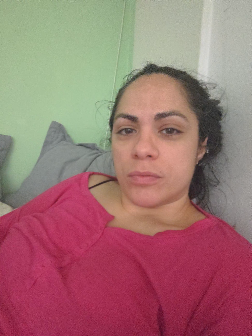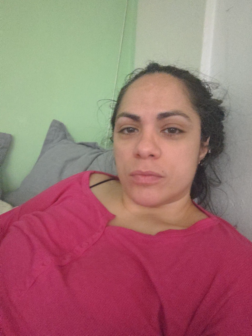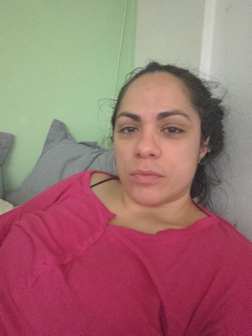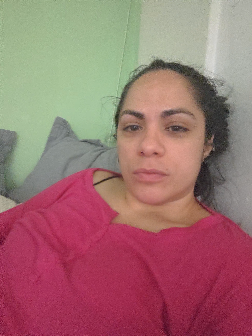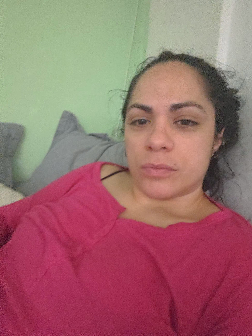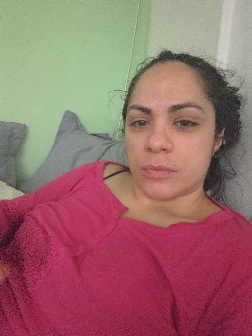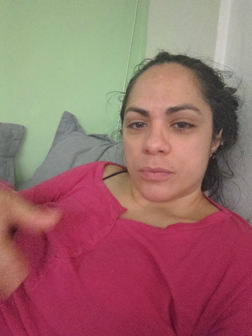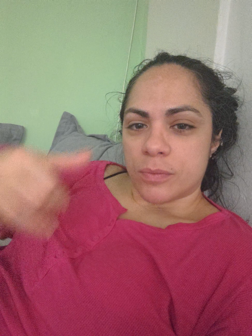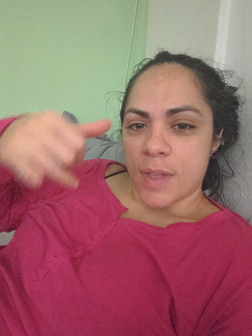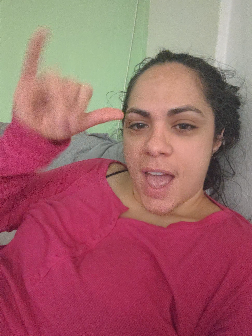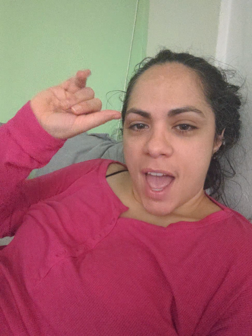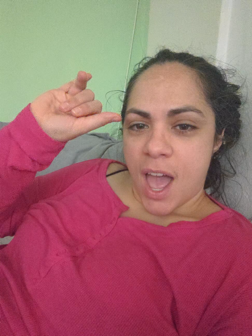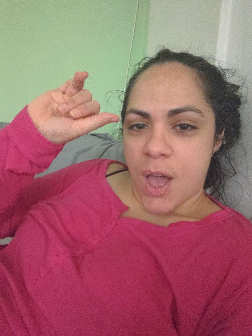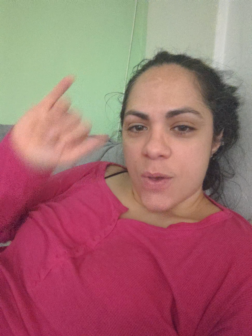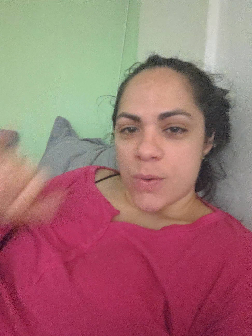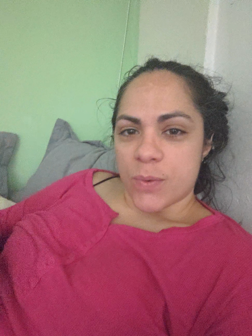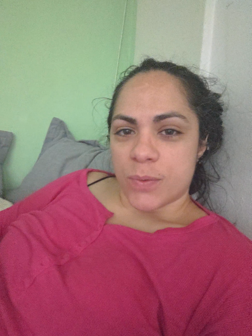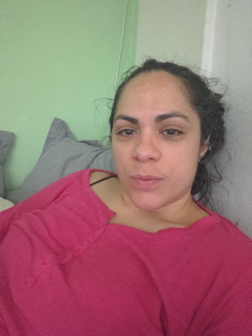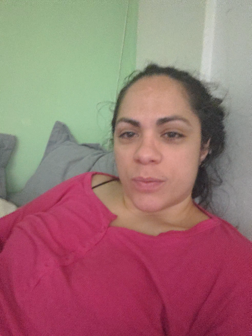cow